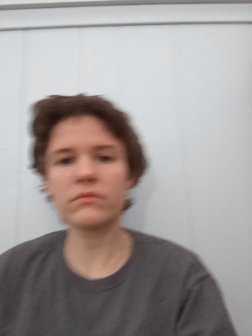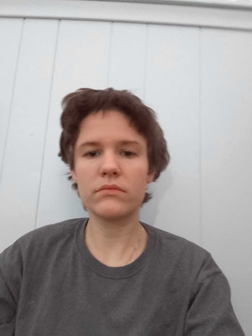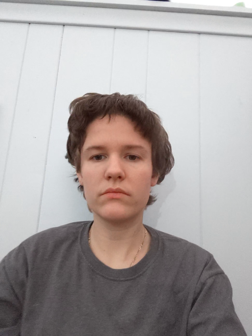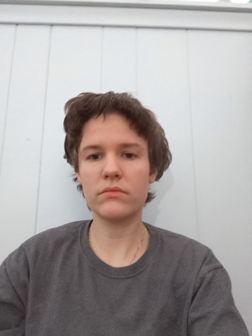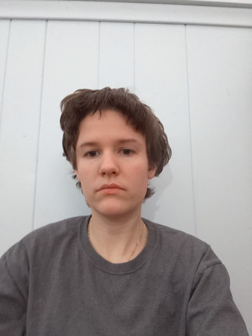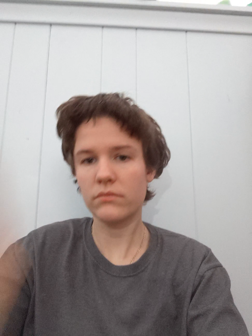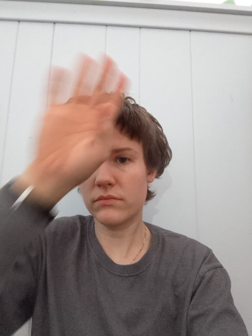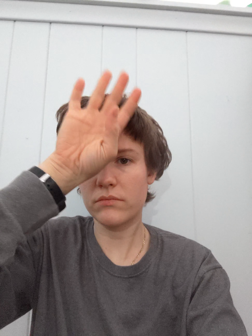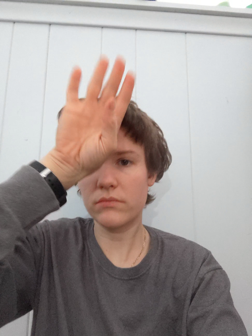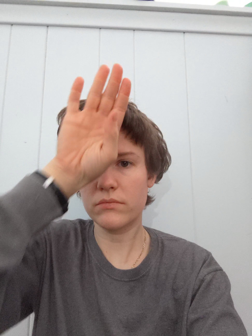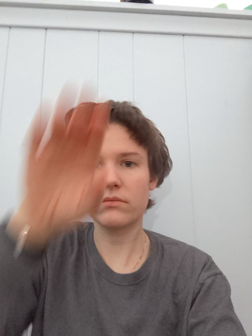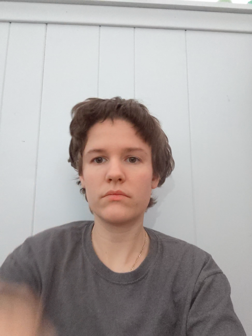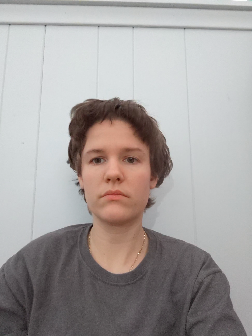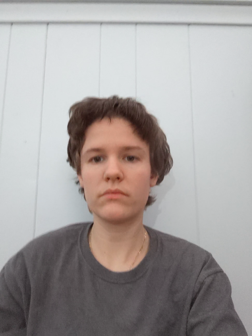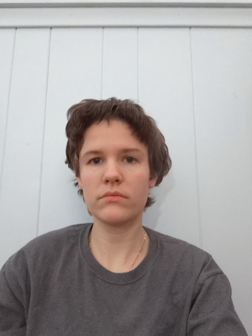fireman